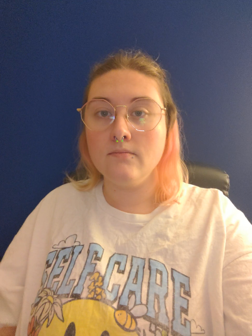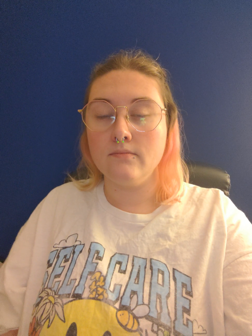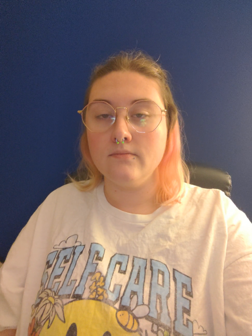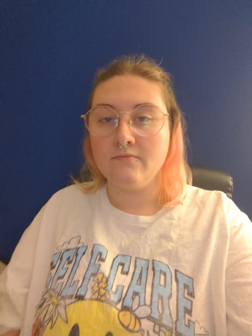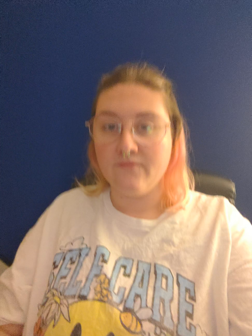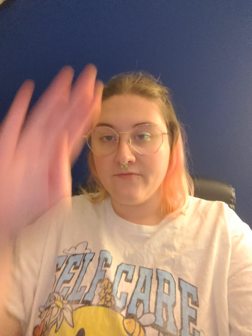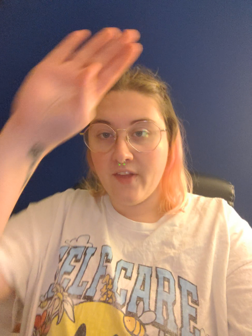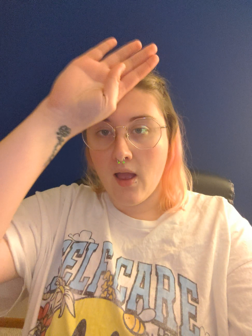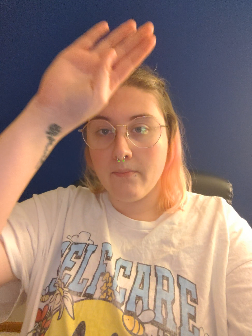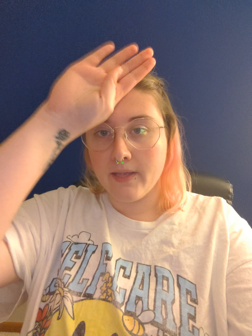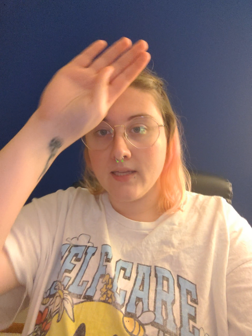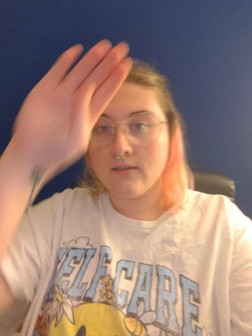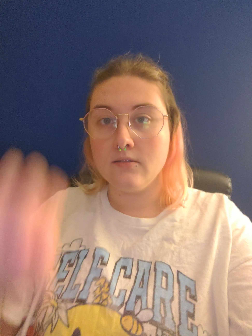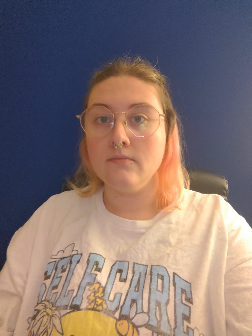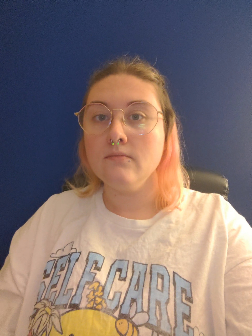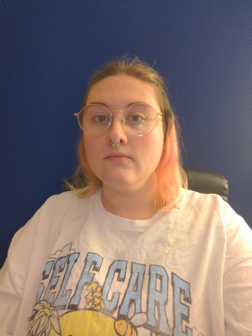fireman